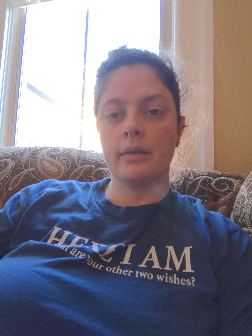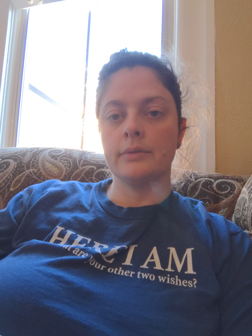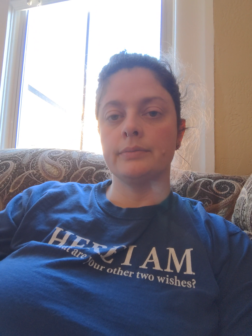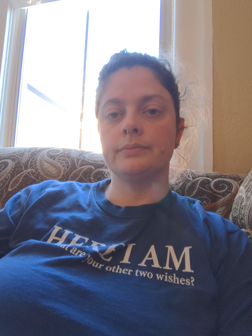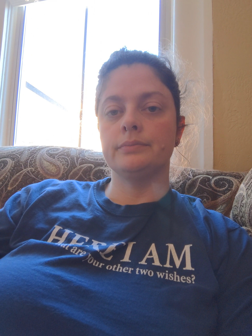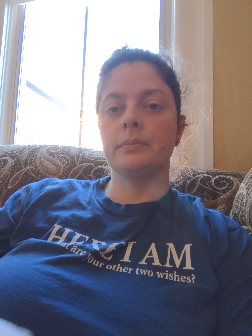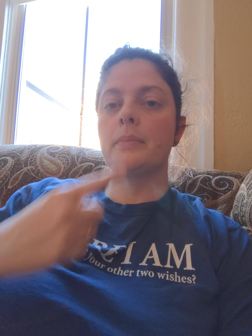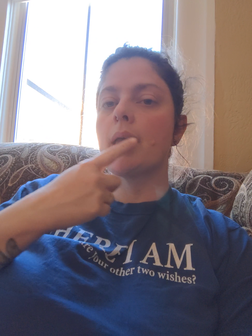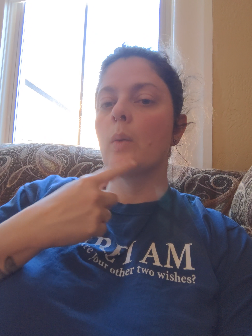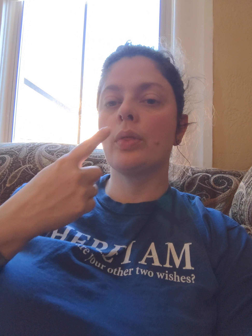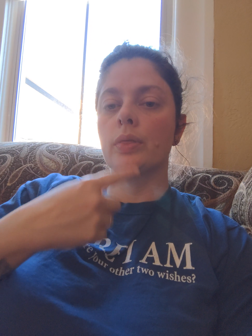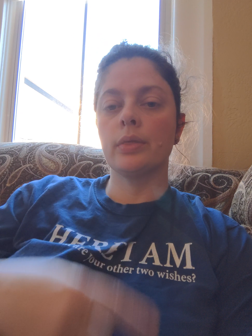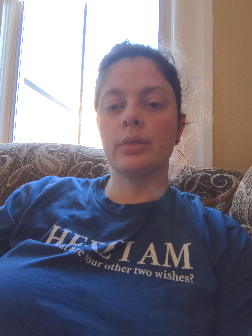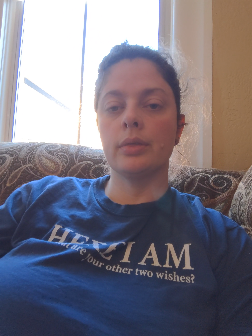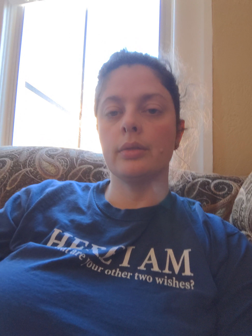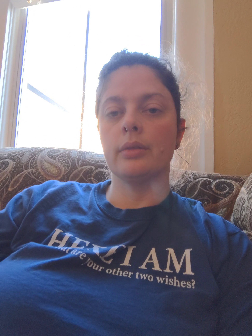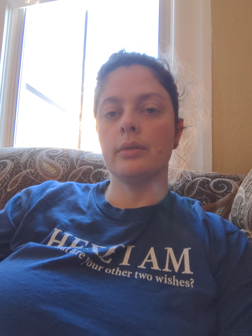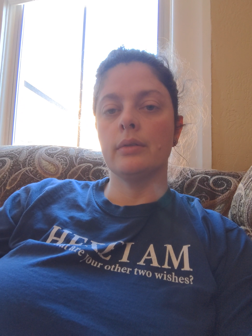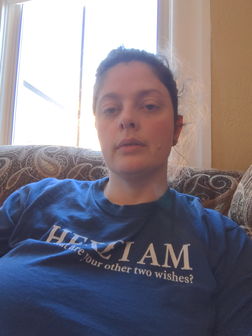mouth